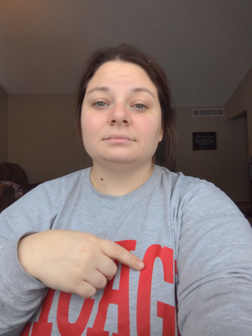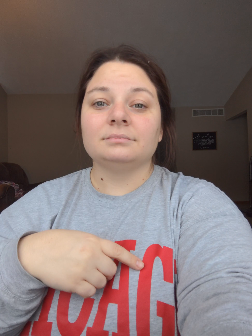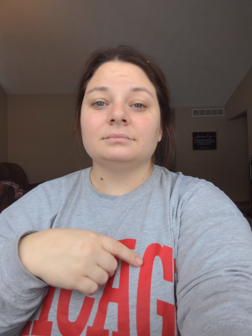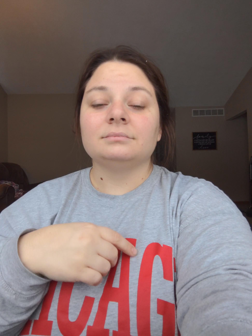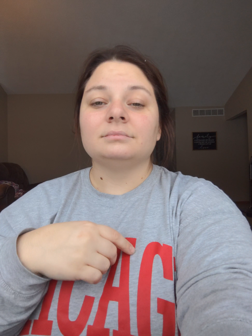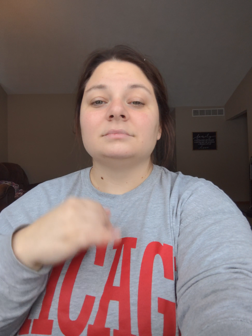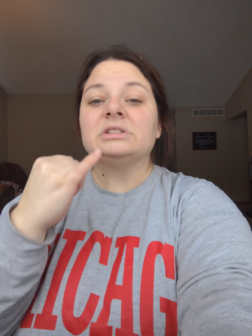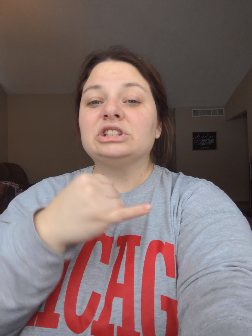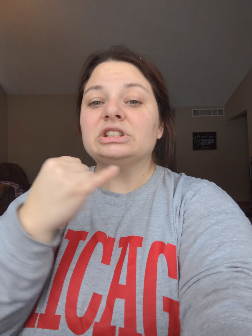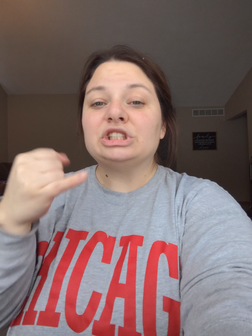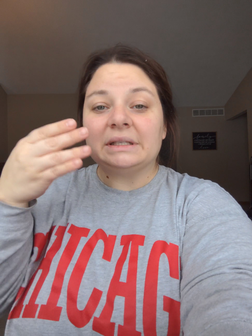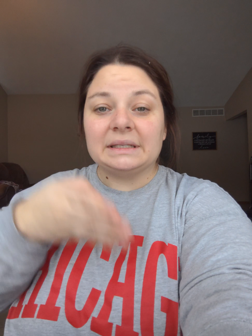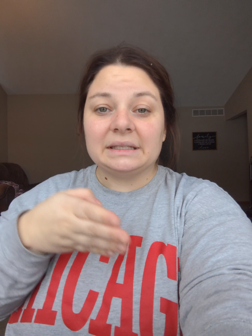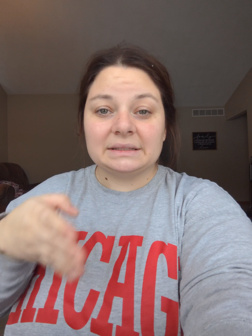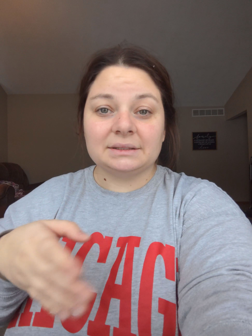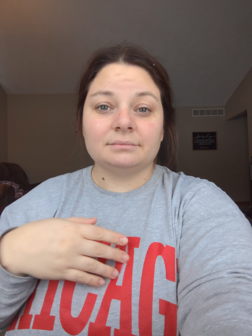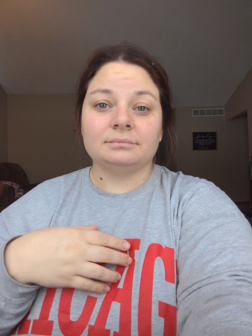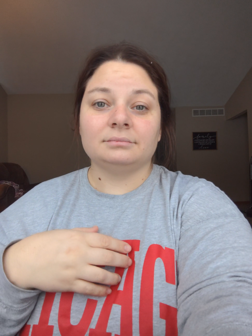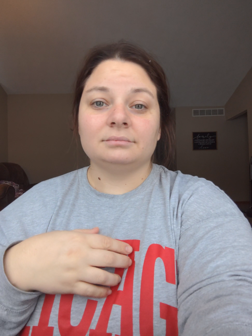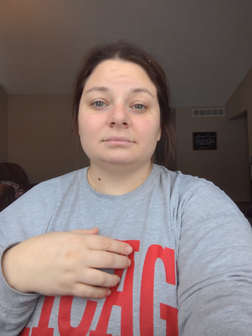jeans